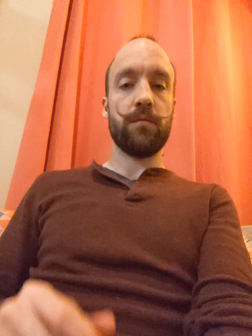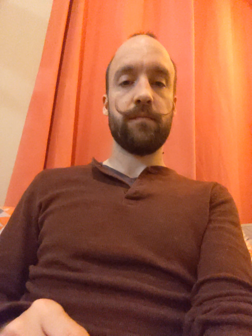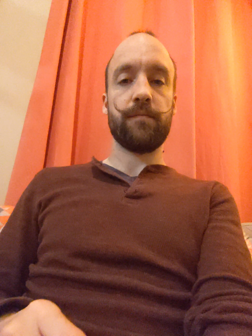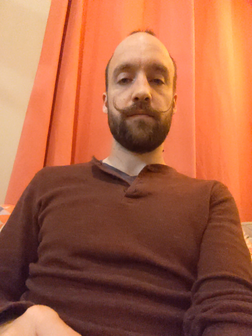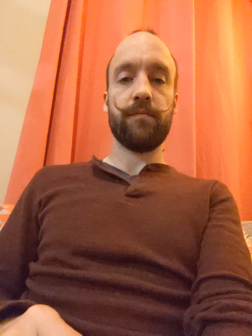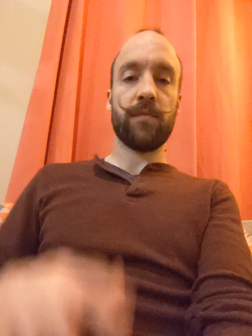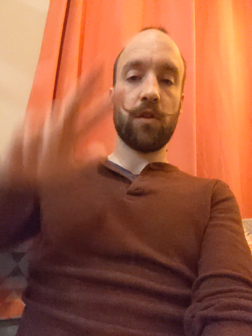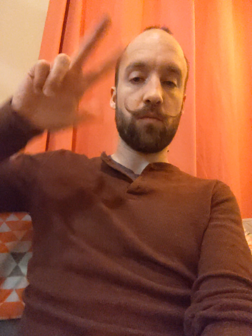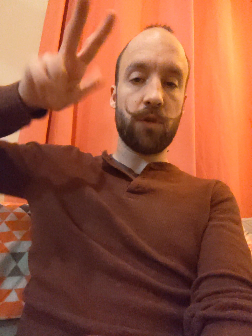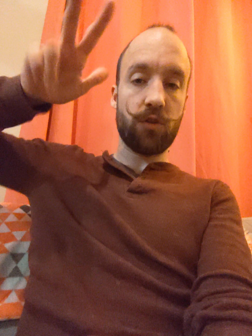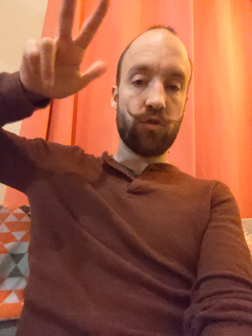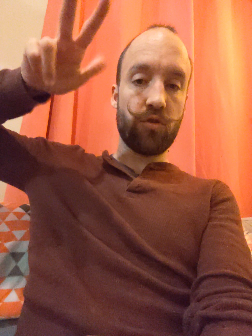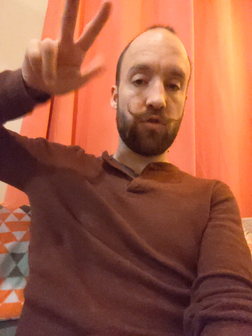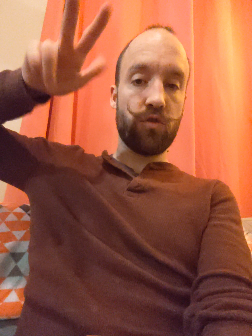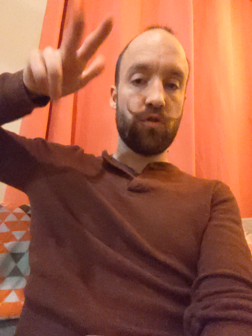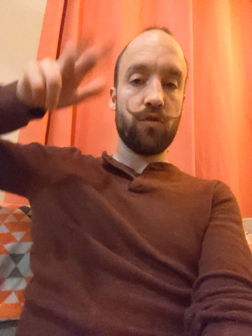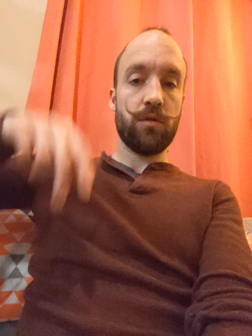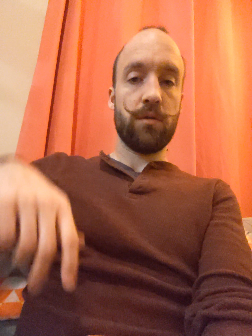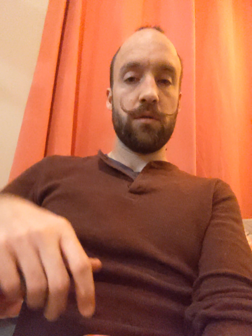helicopter